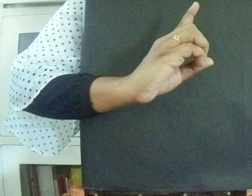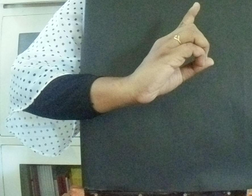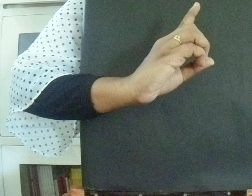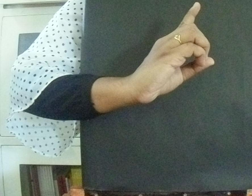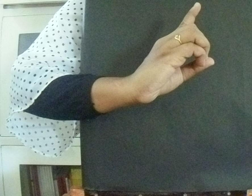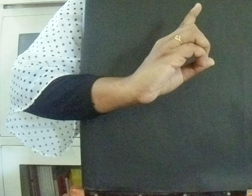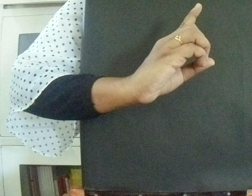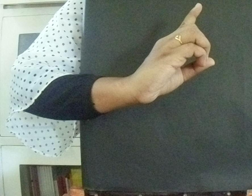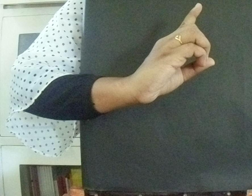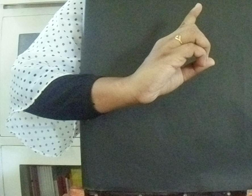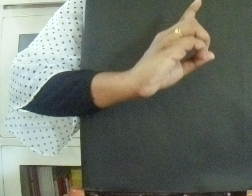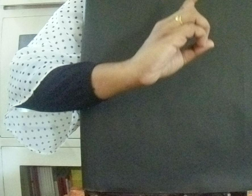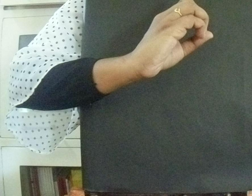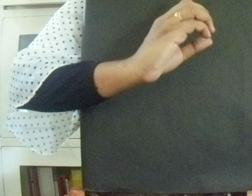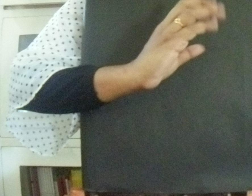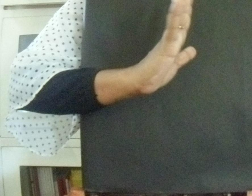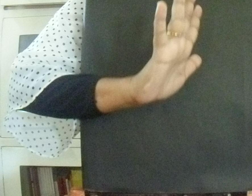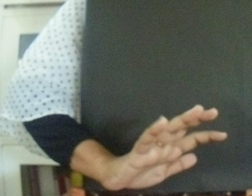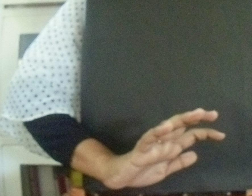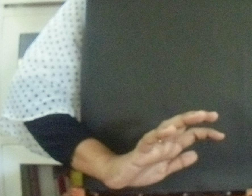hot